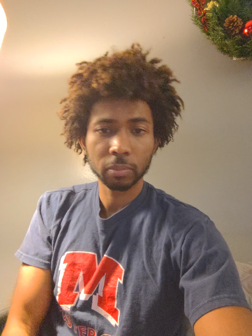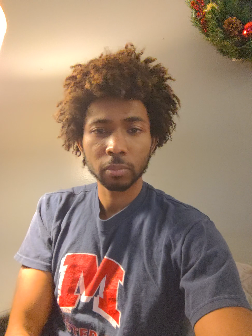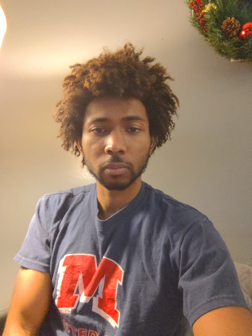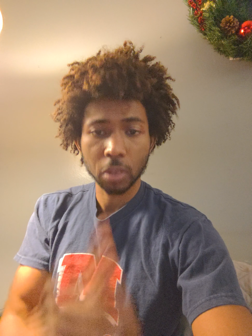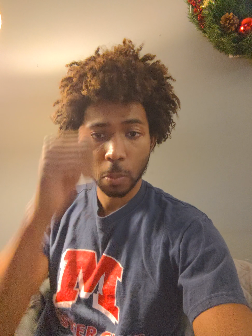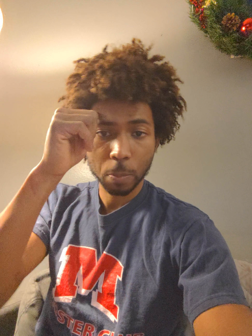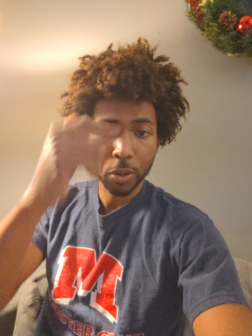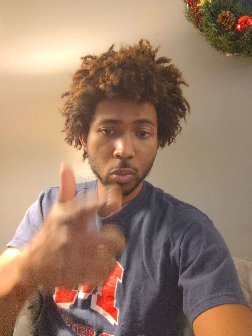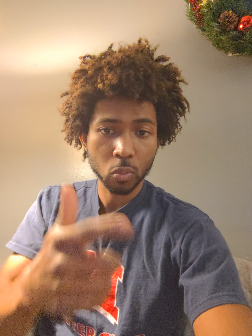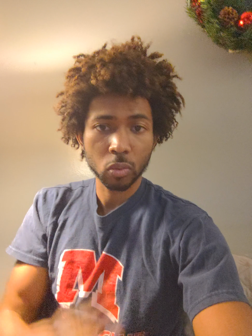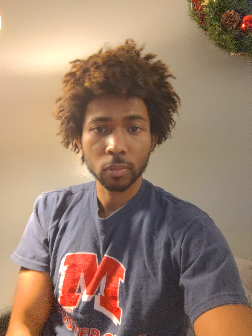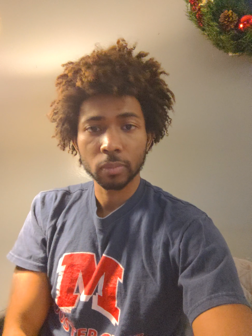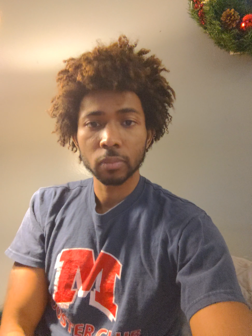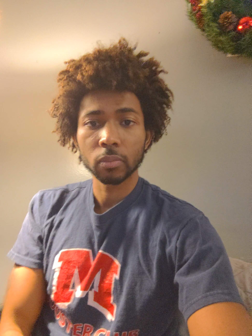brother